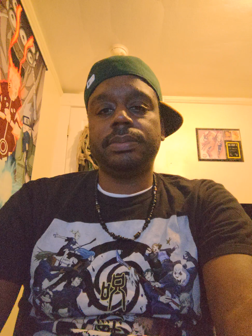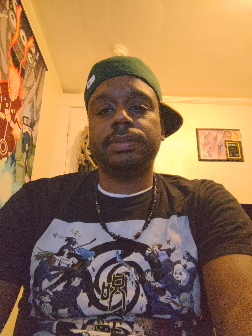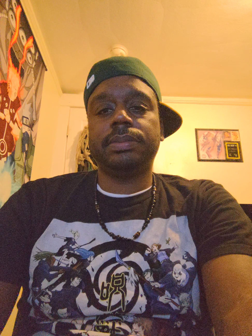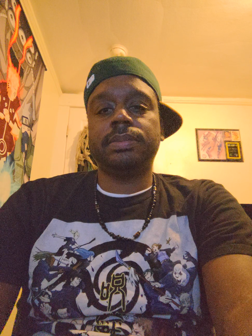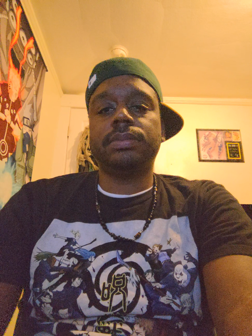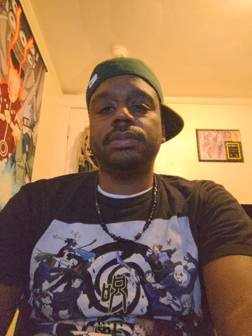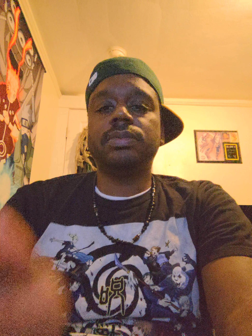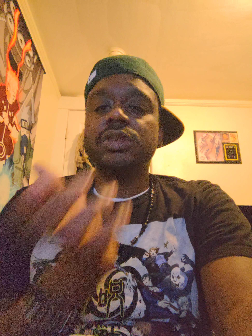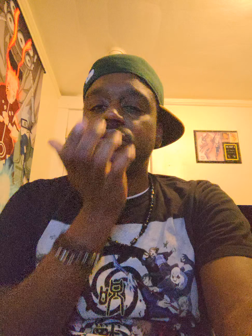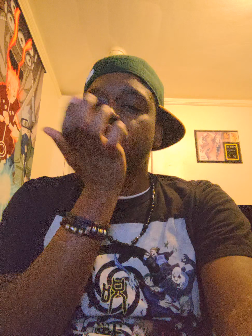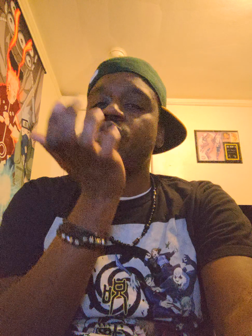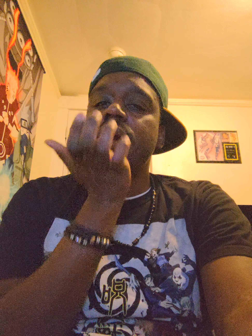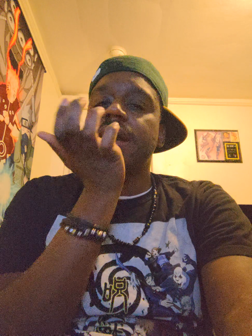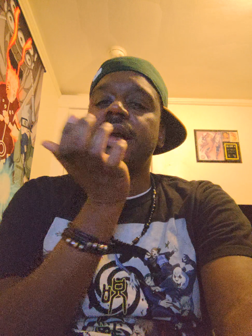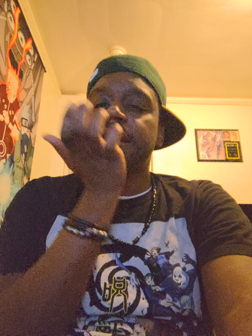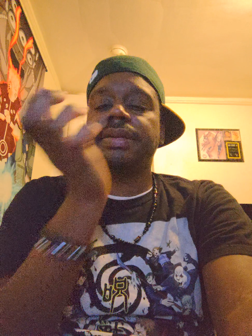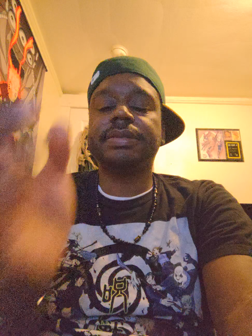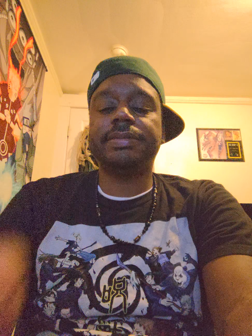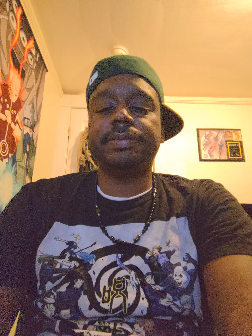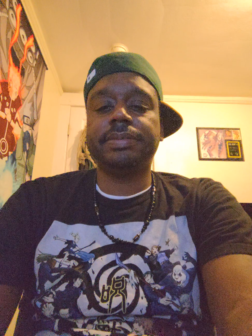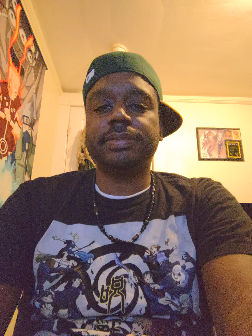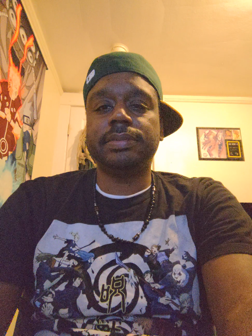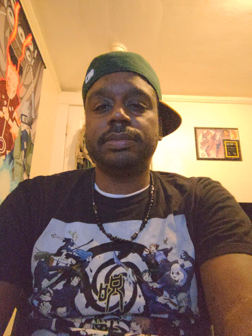grass